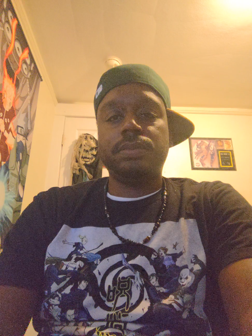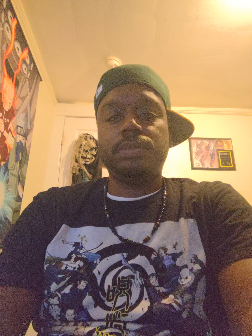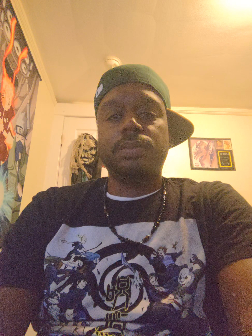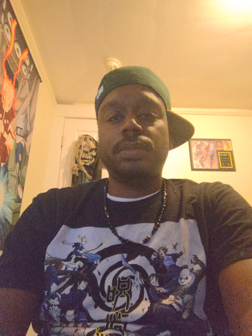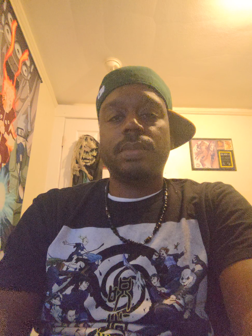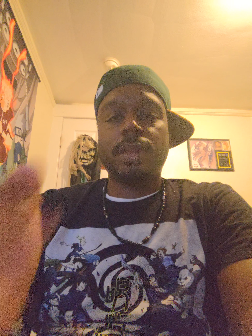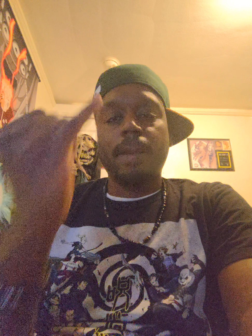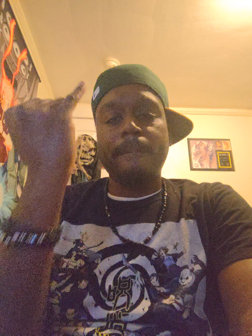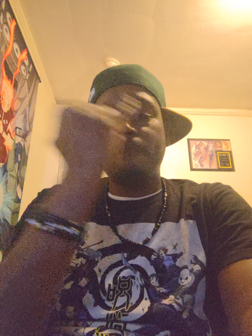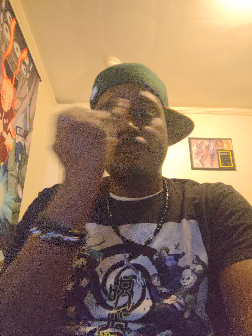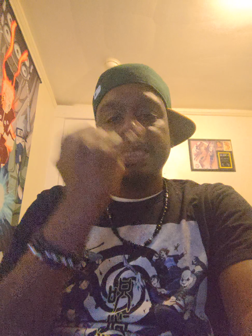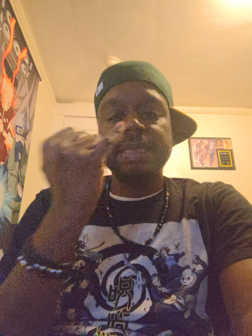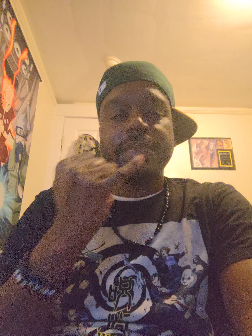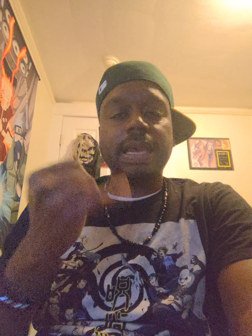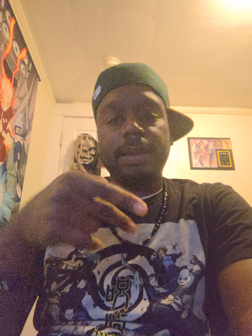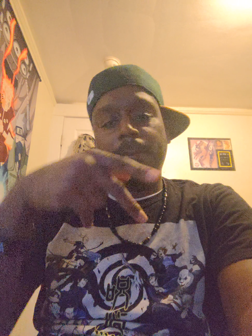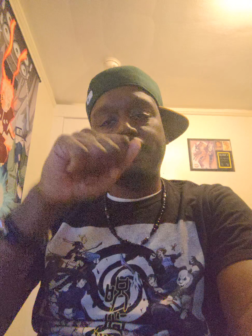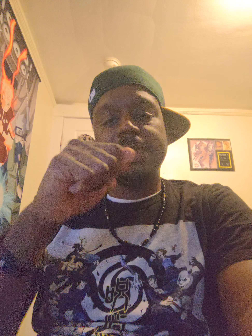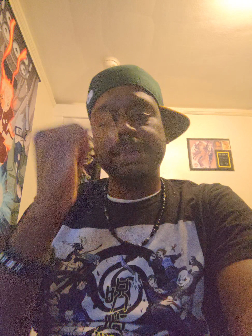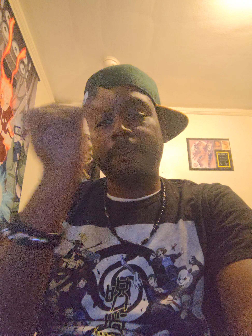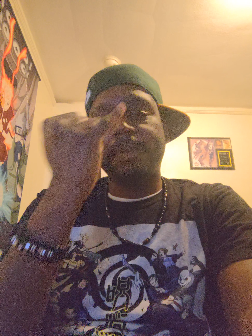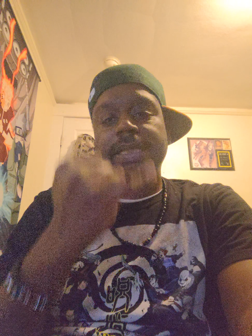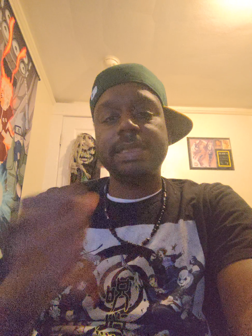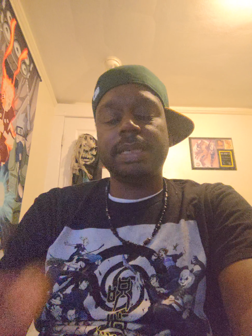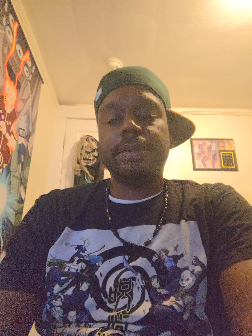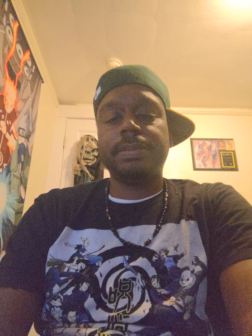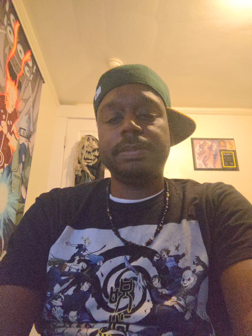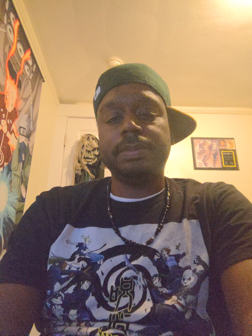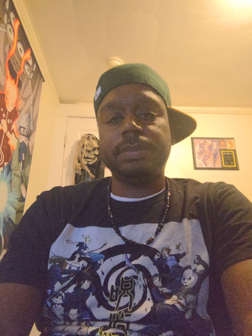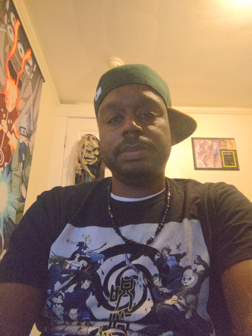pizza